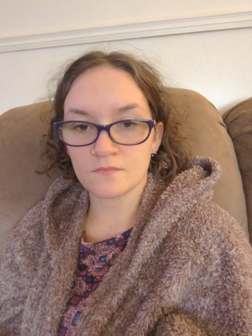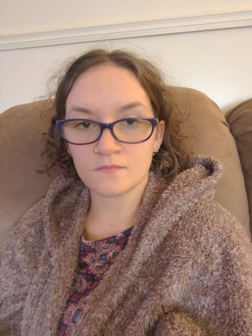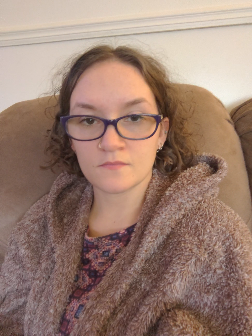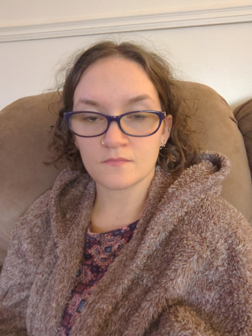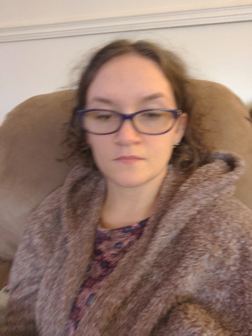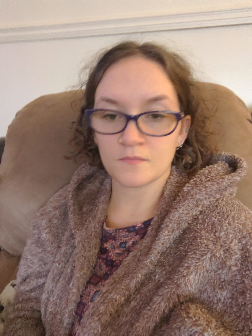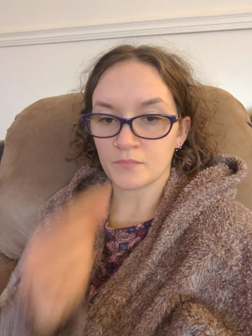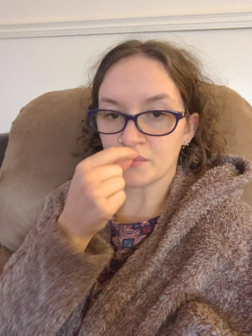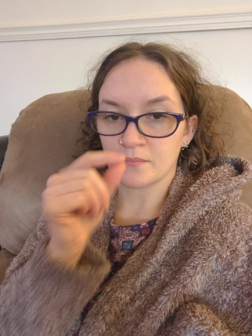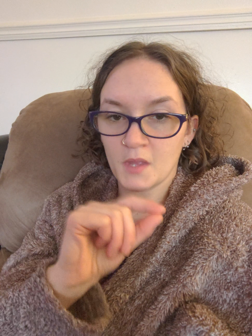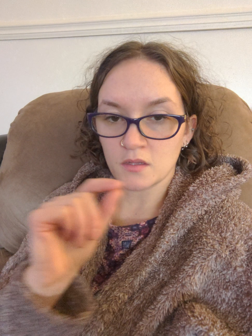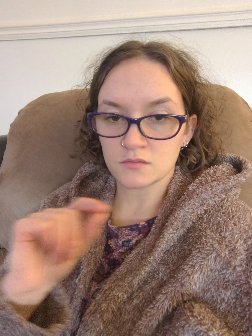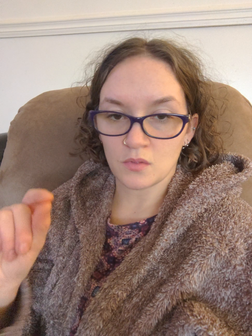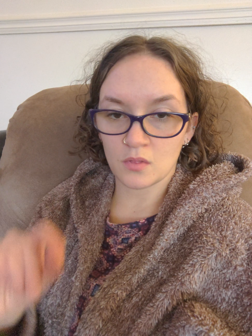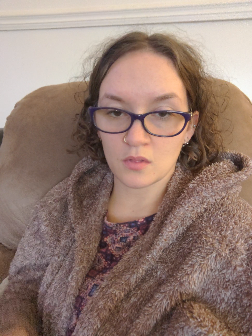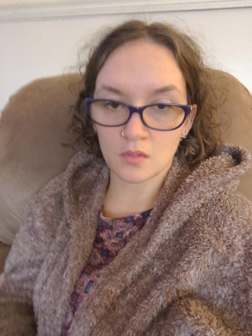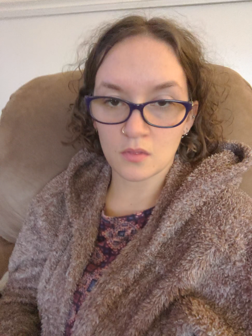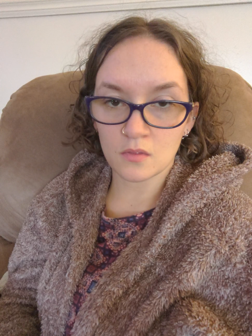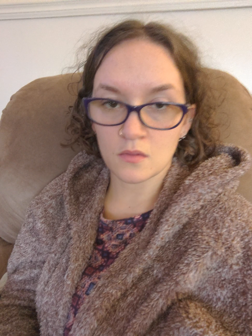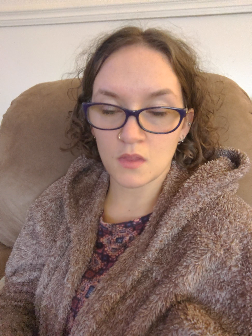pencil